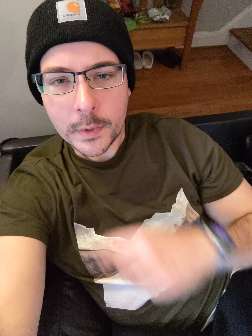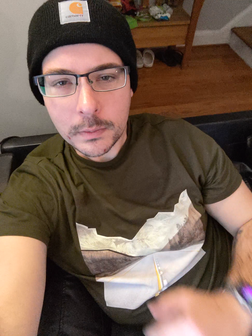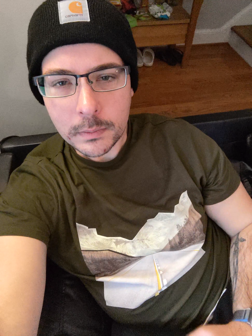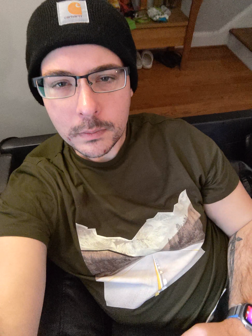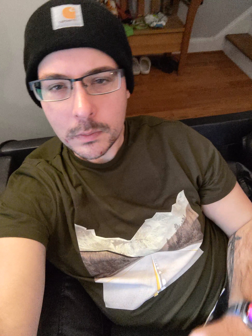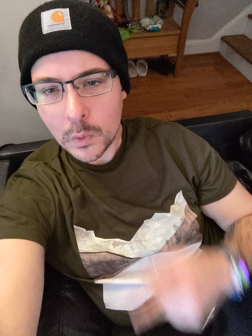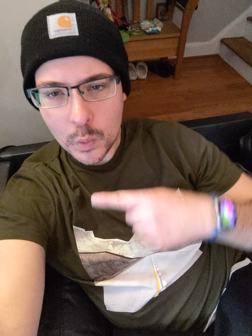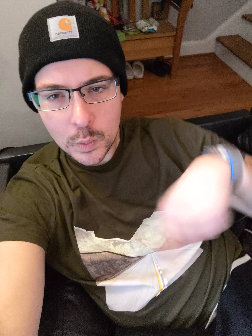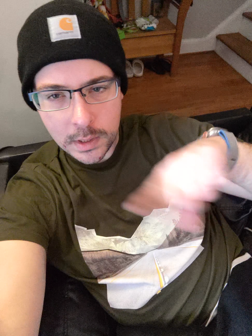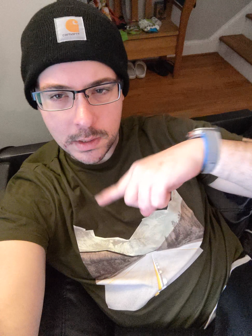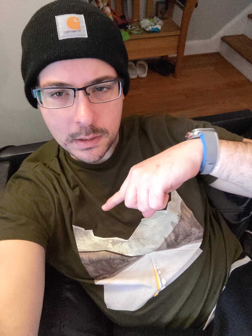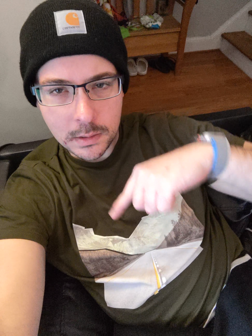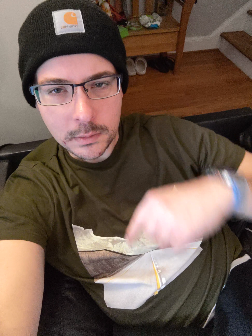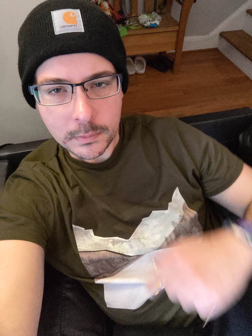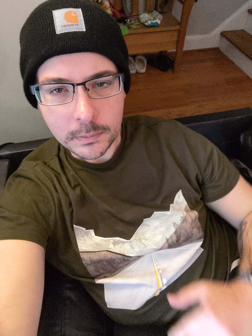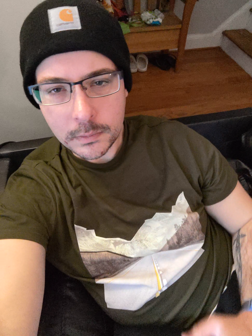we